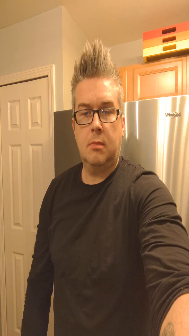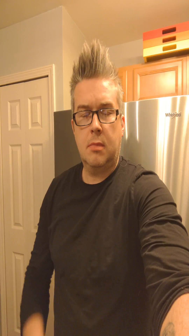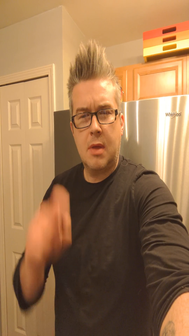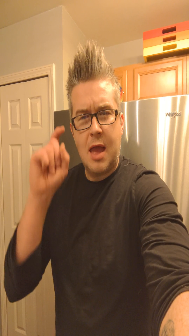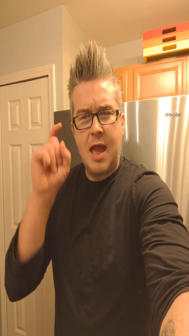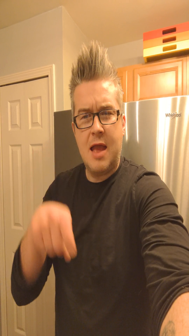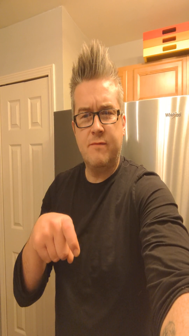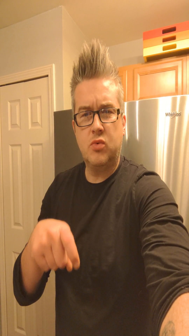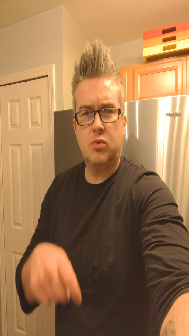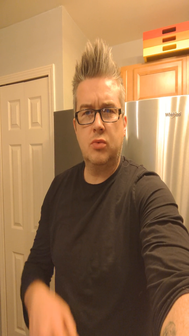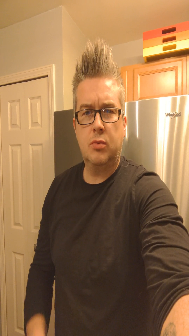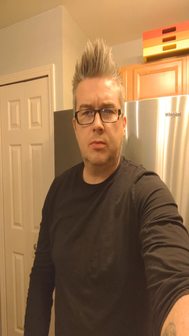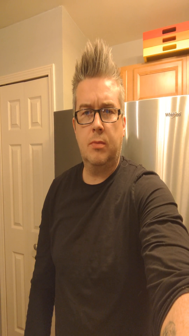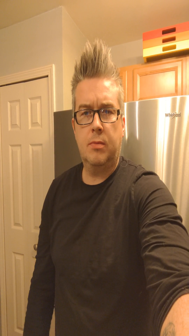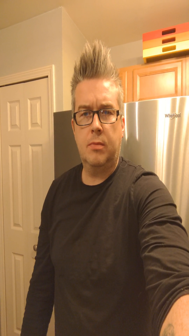have to